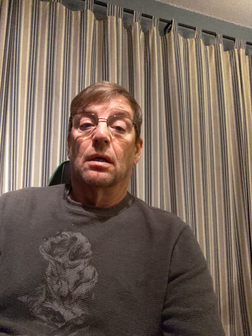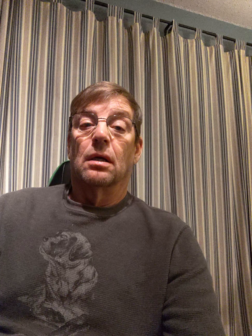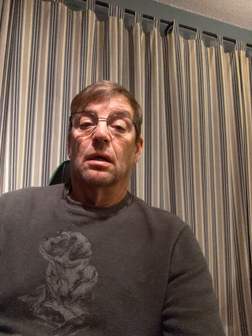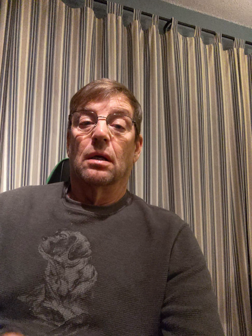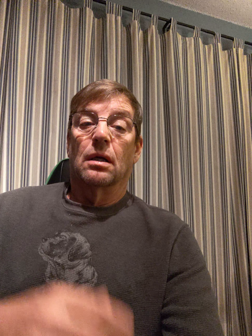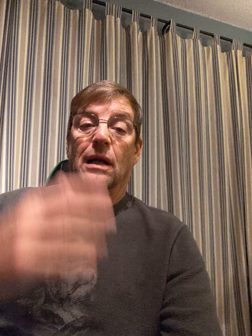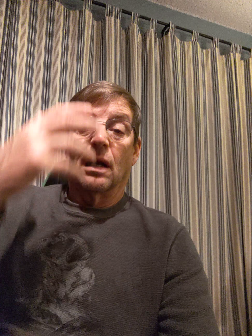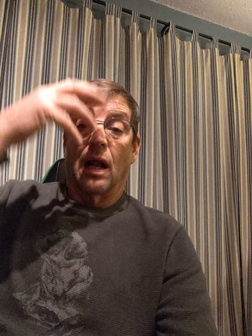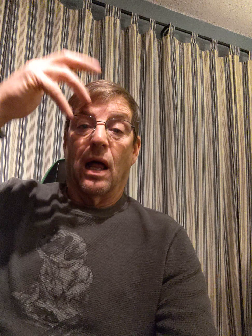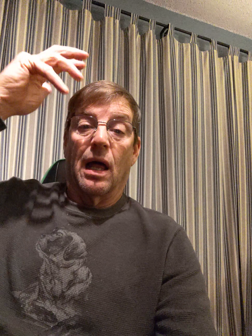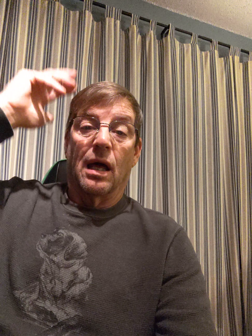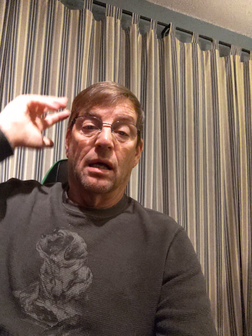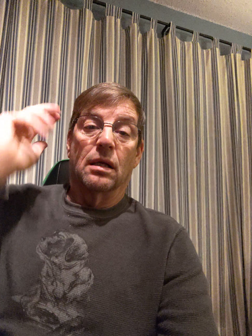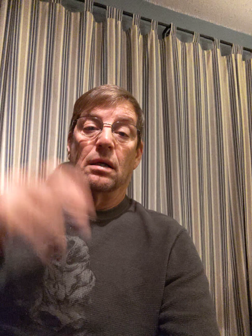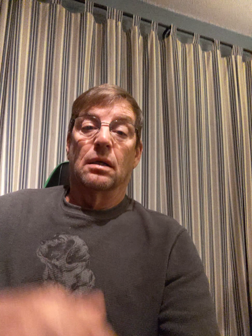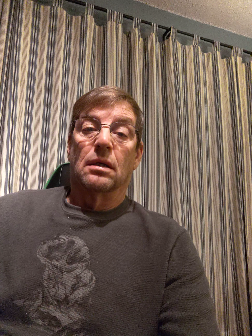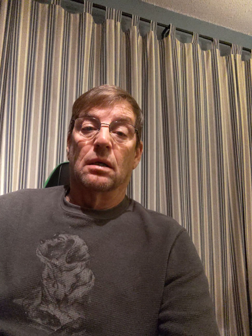lion